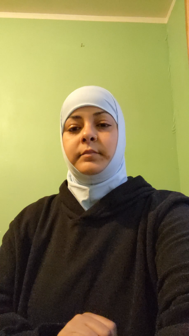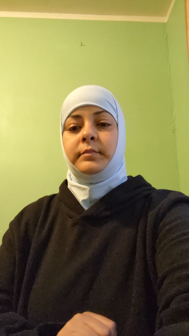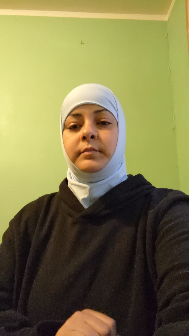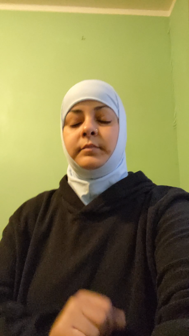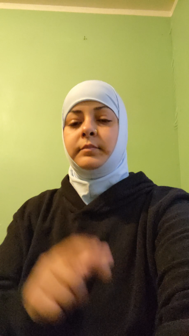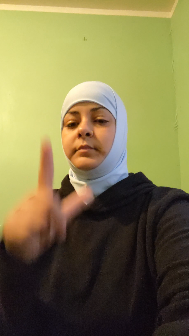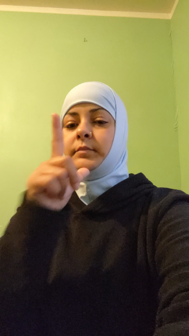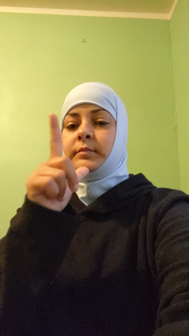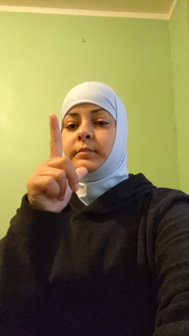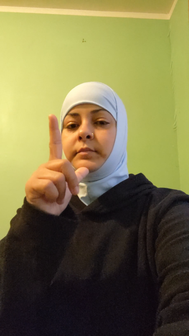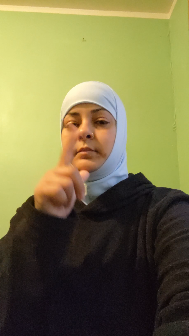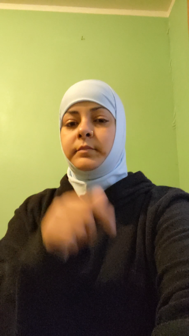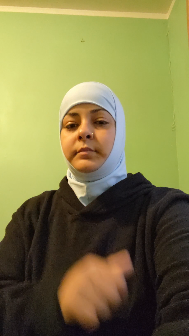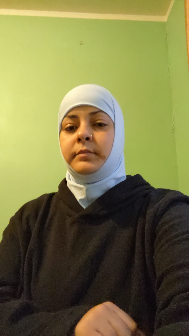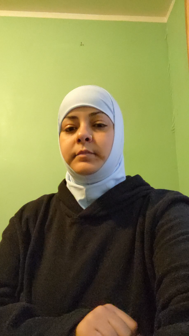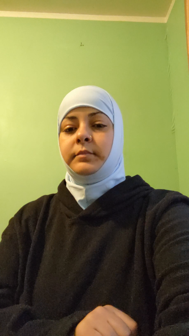lunch